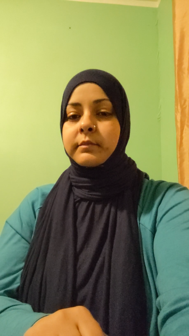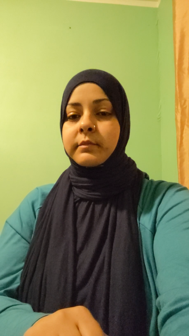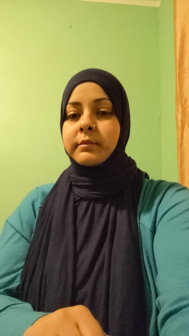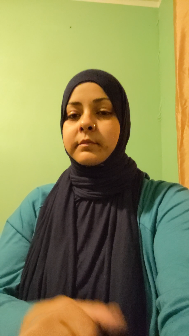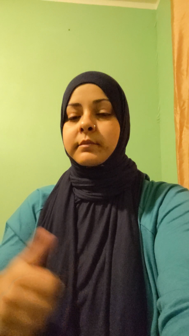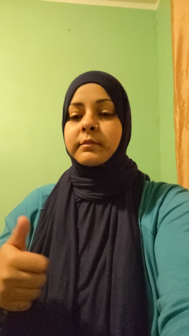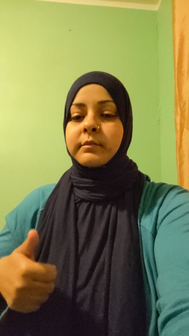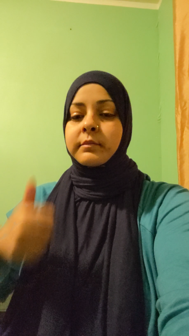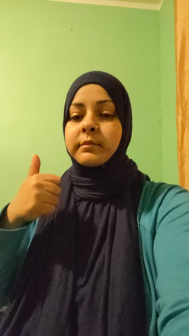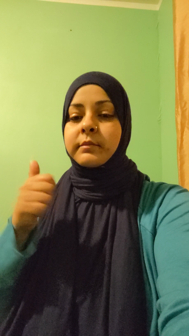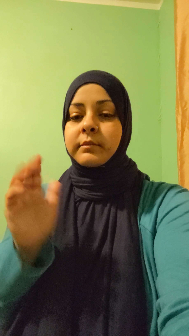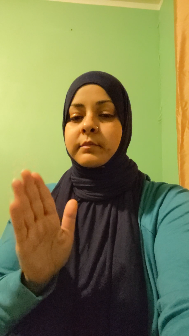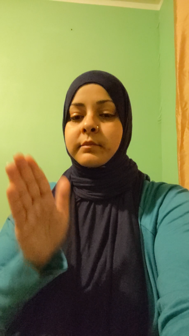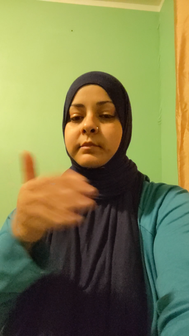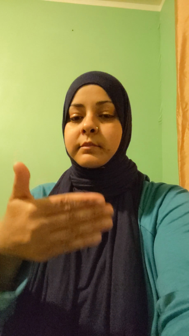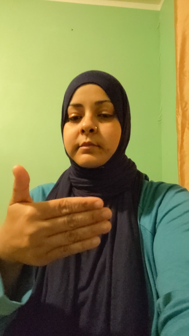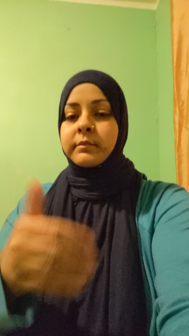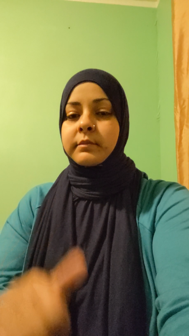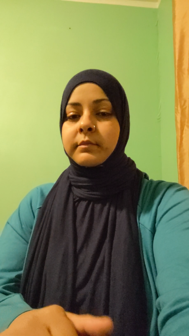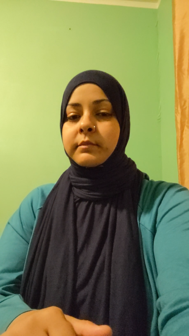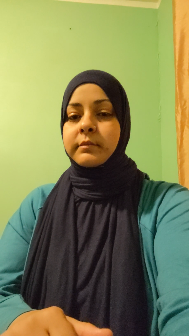living room